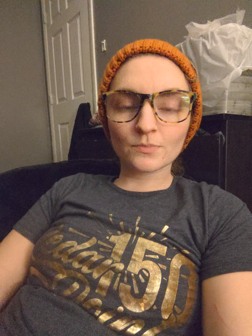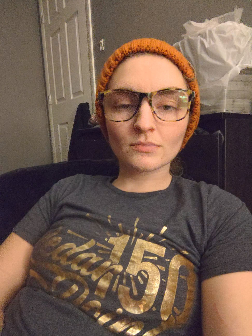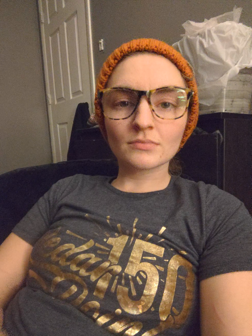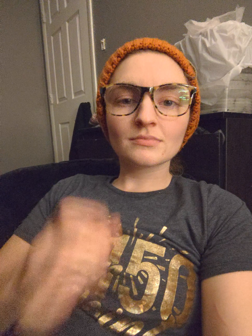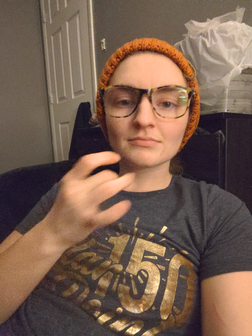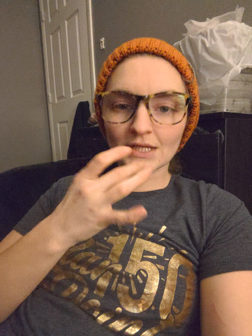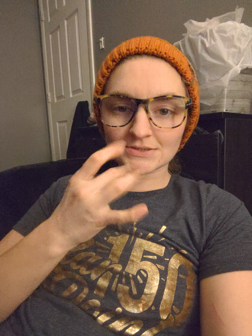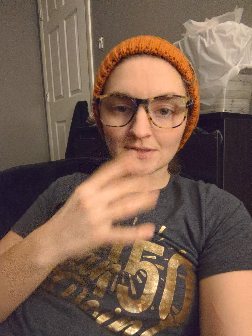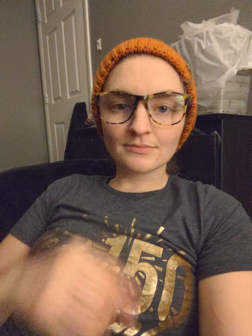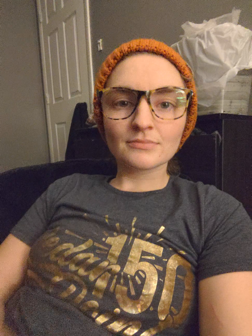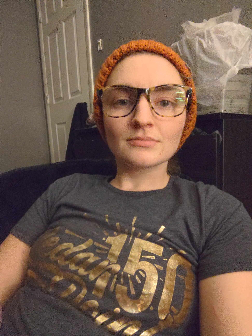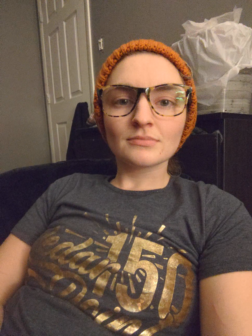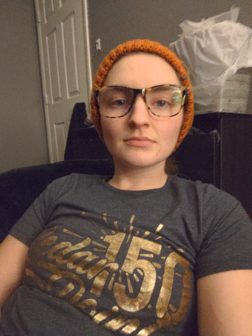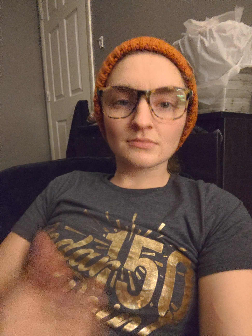snack